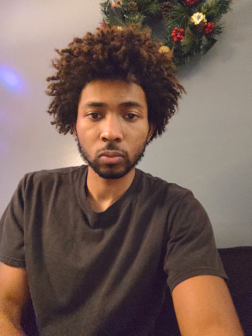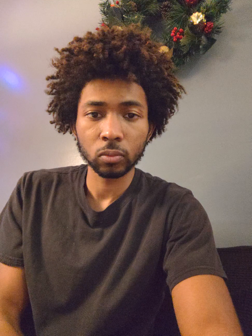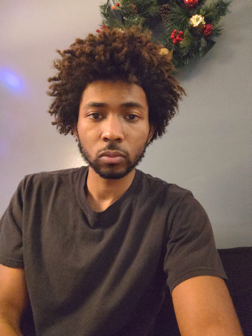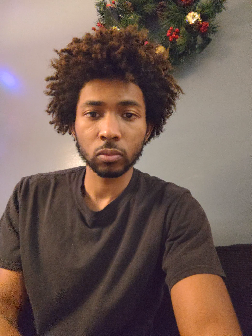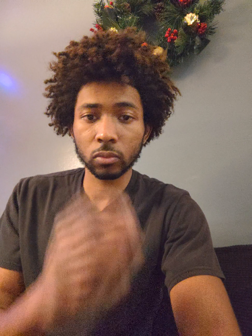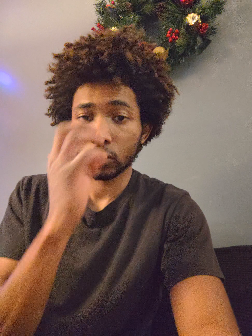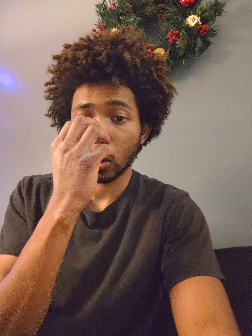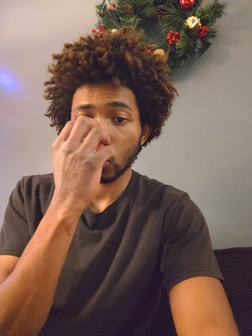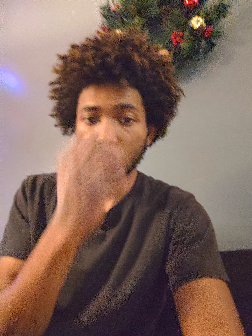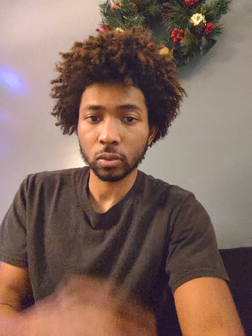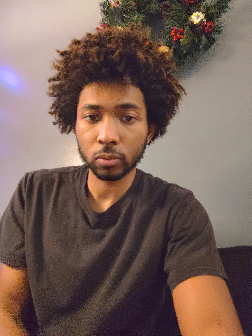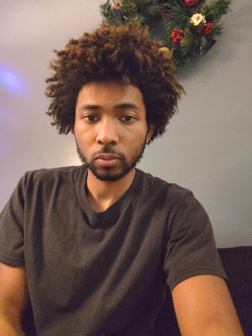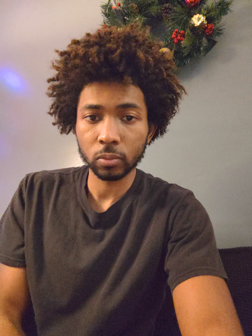clown